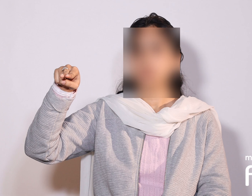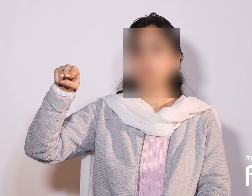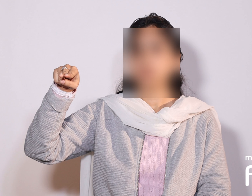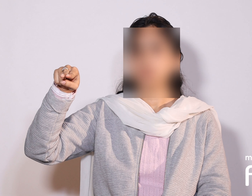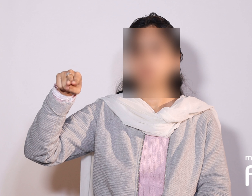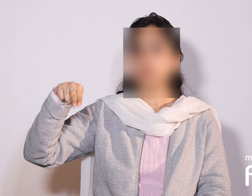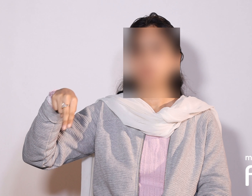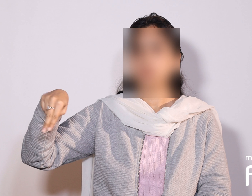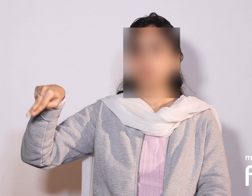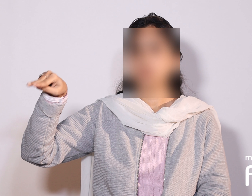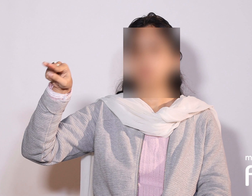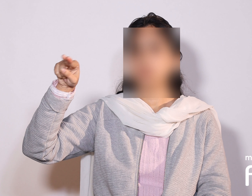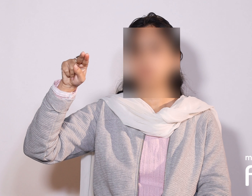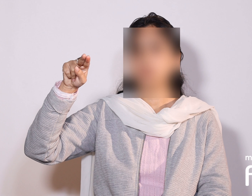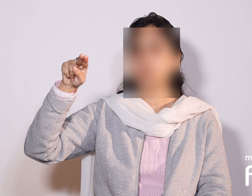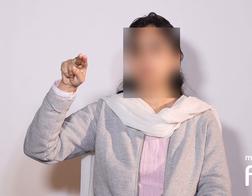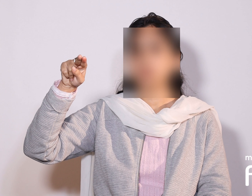ہ